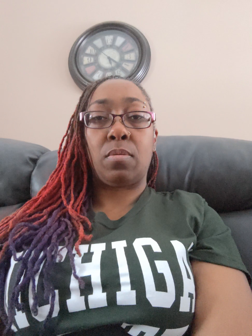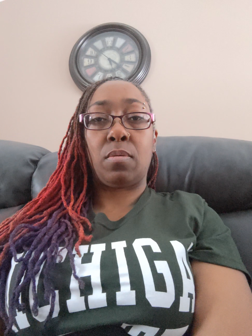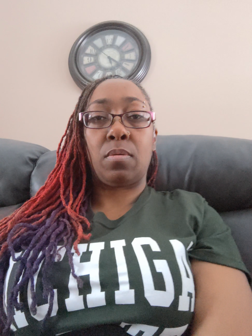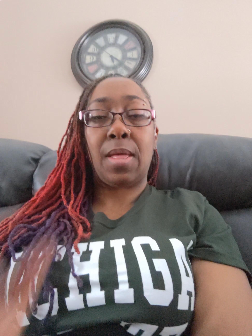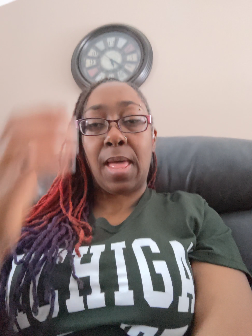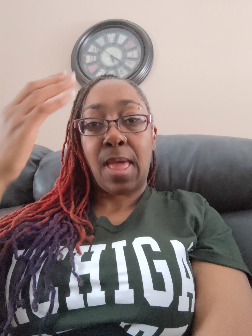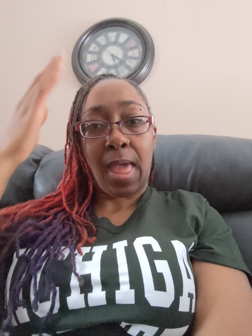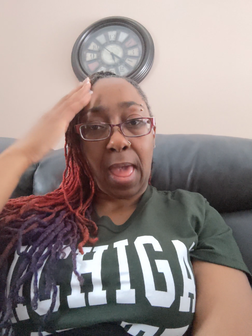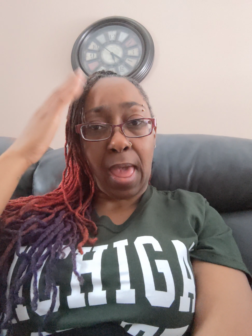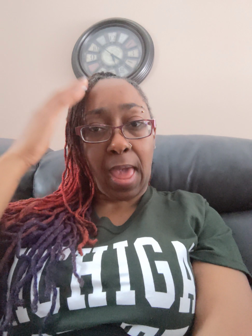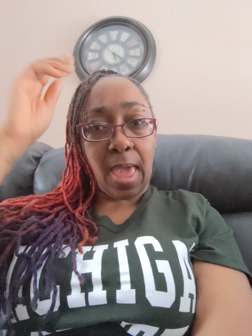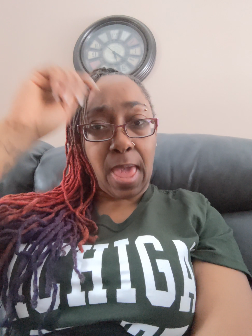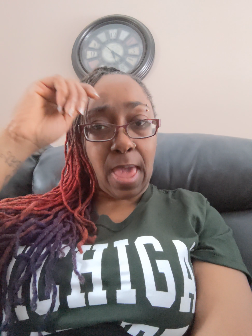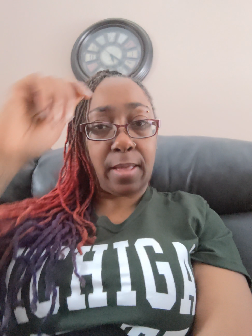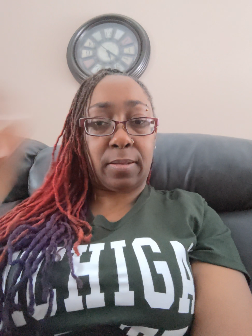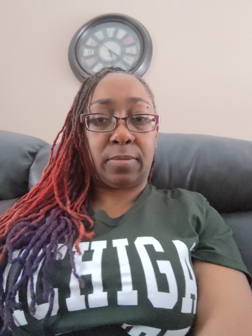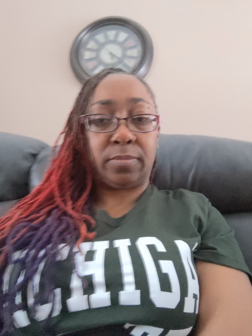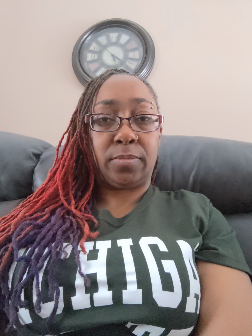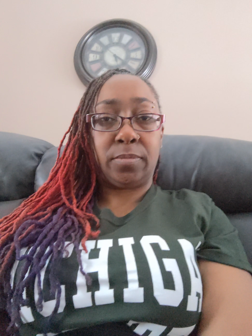hat